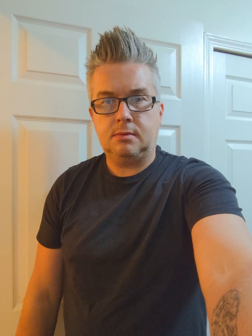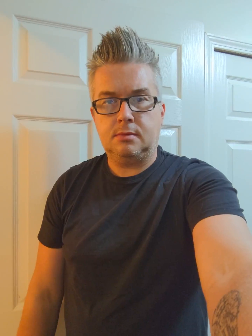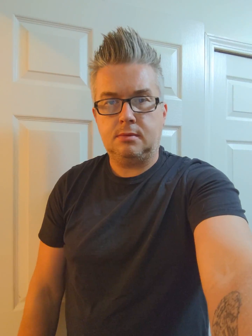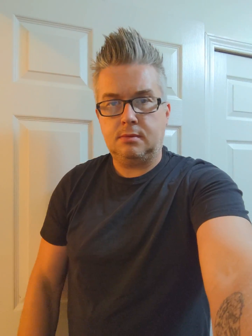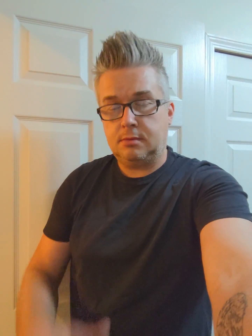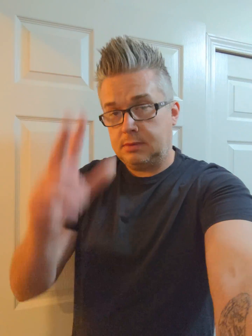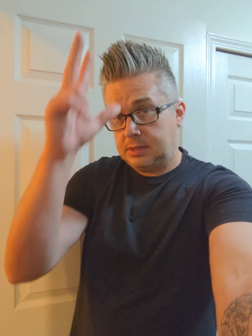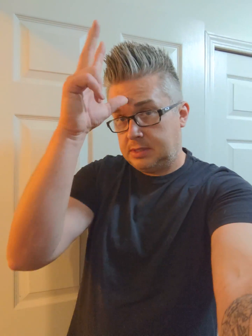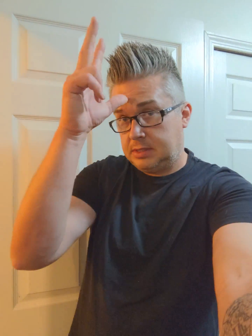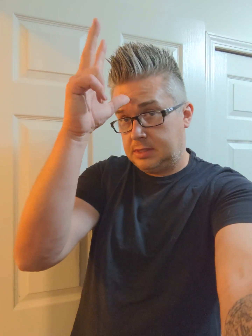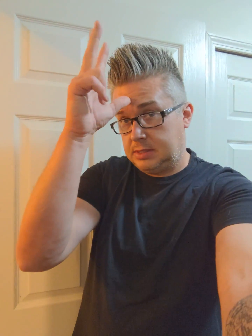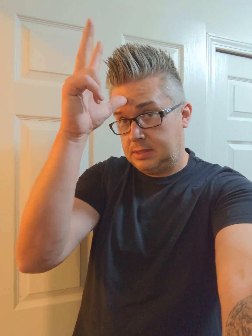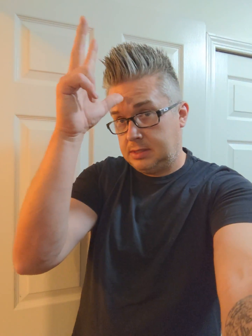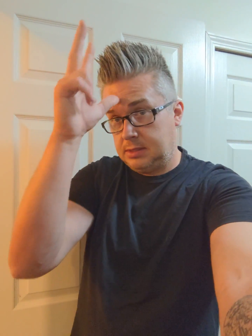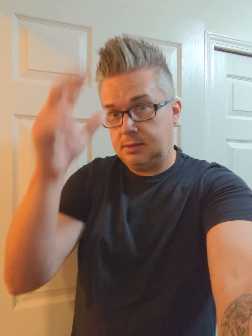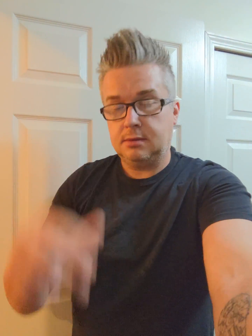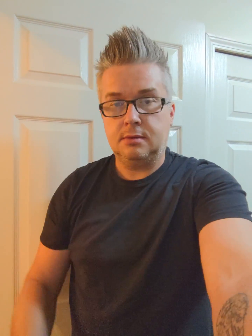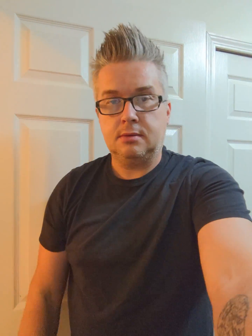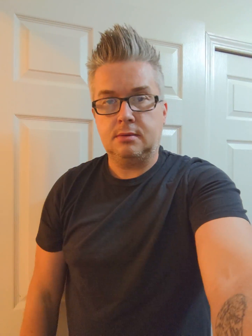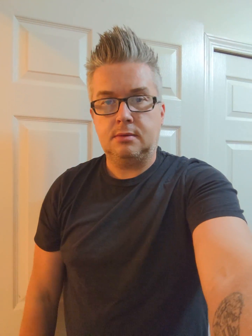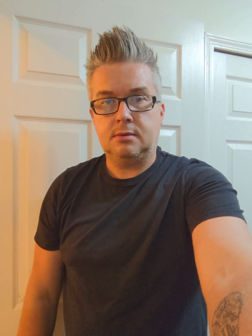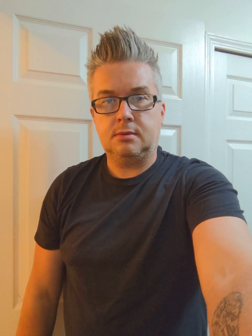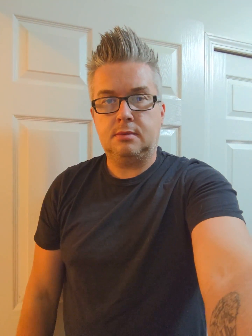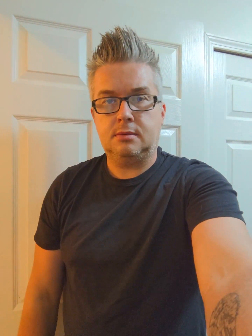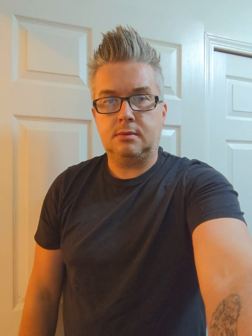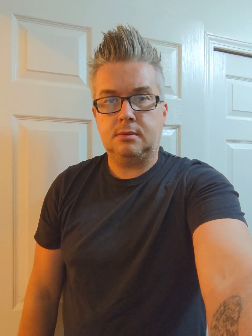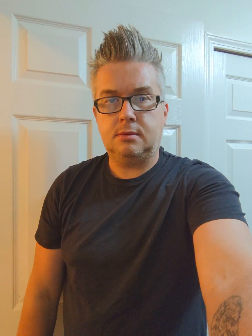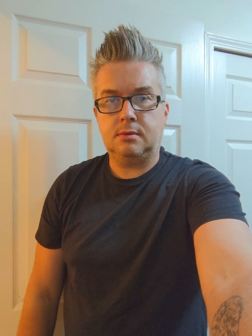rooster